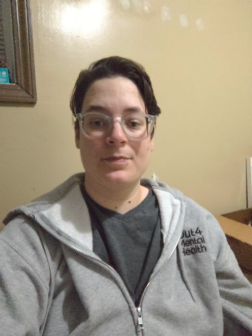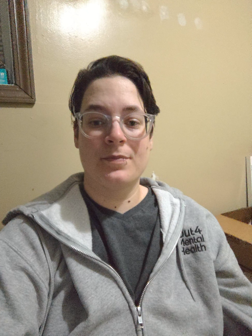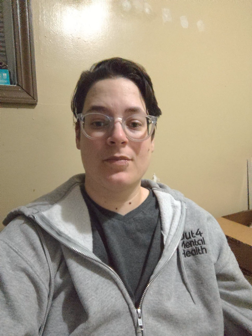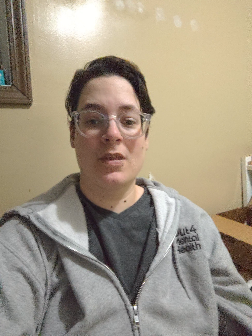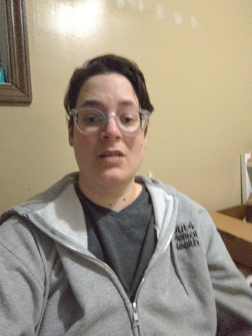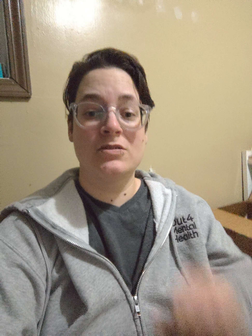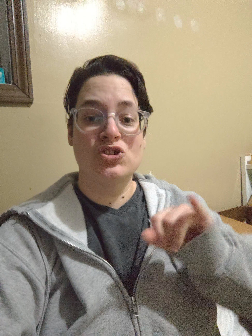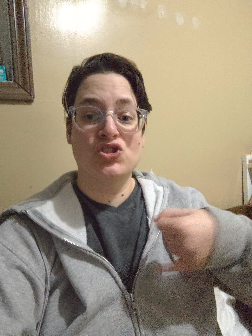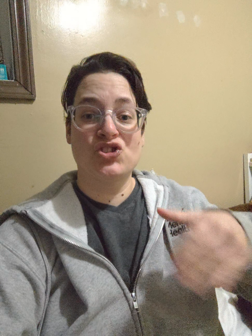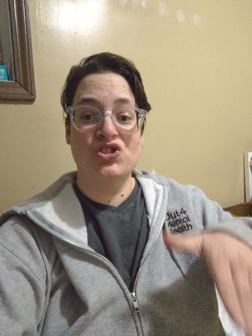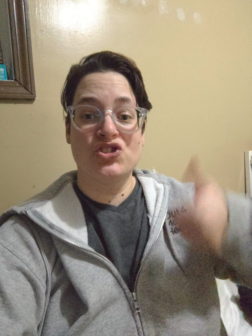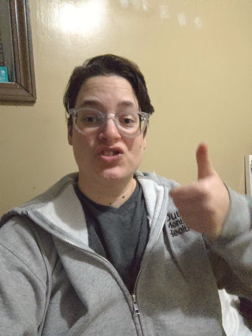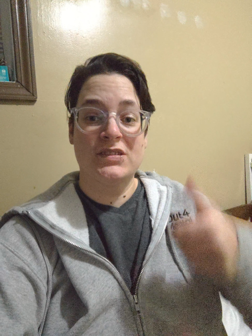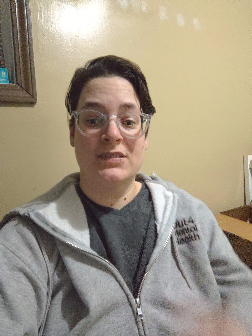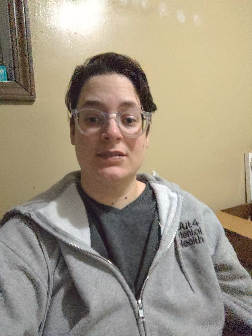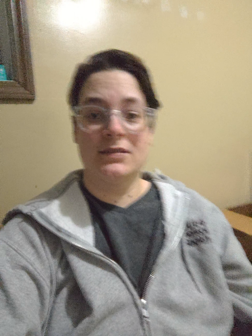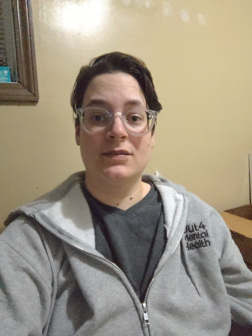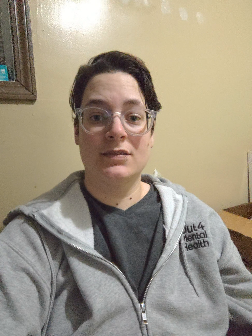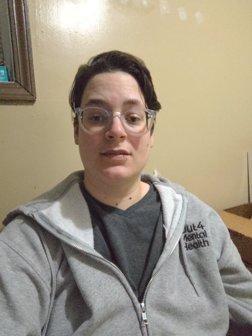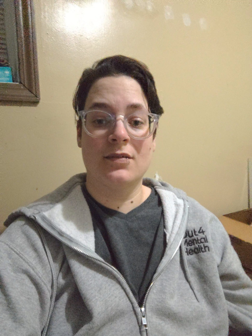jeans